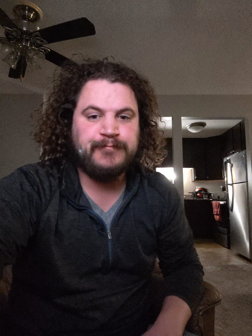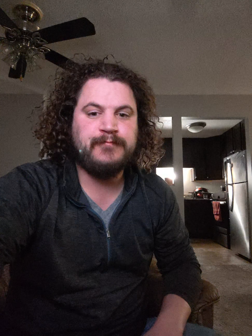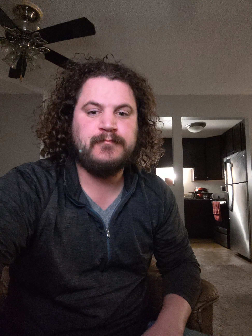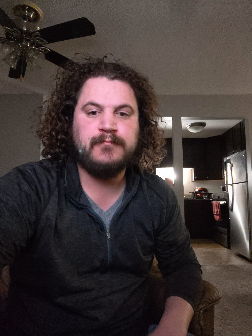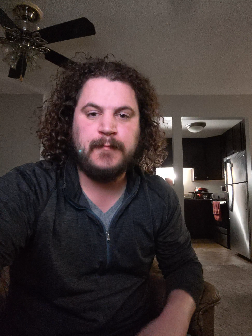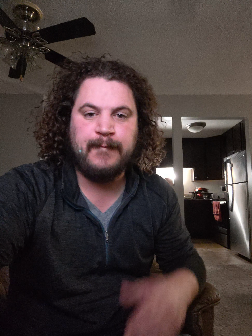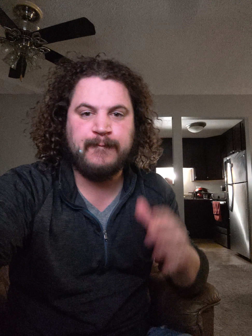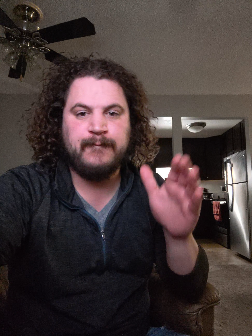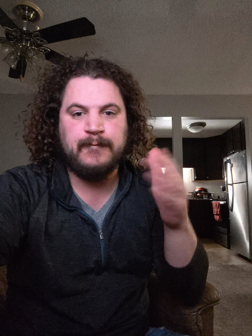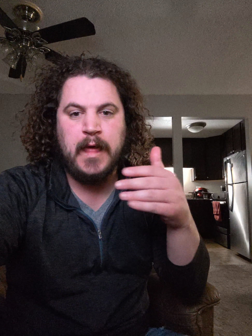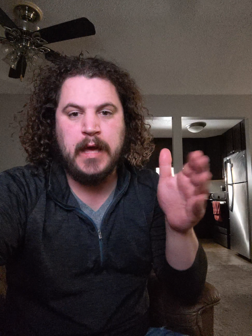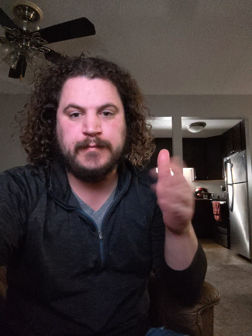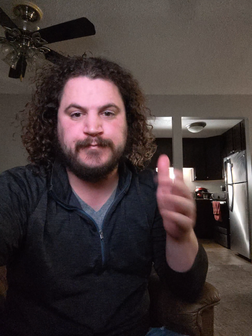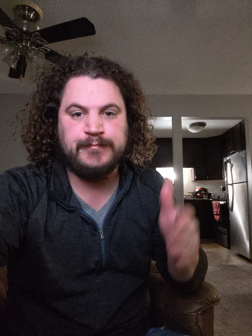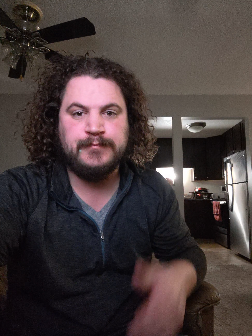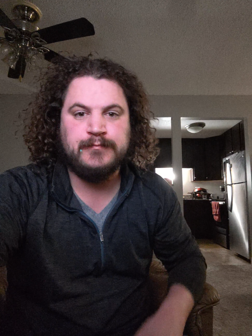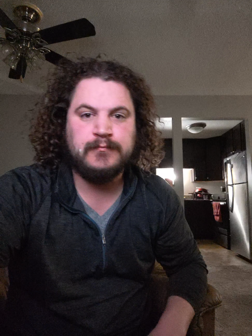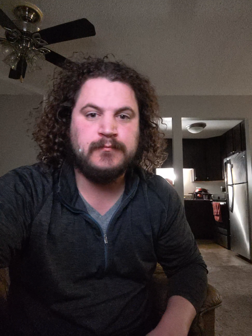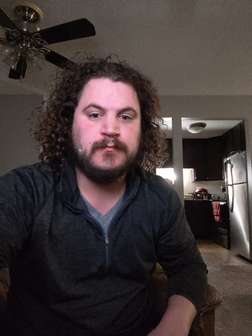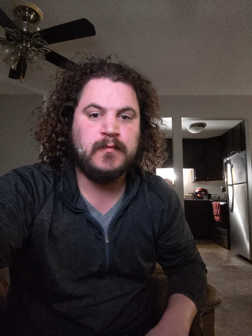flag